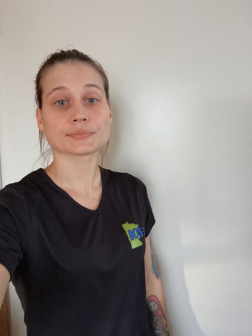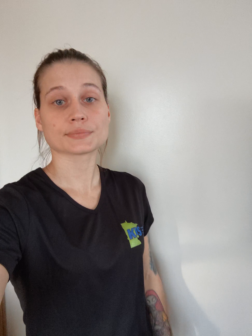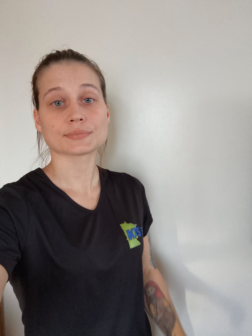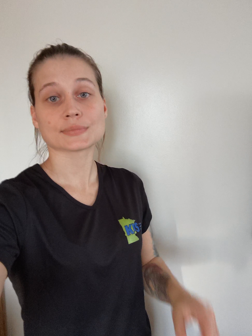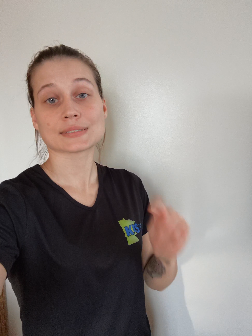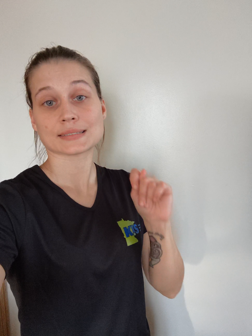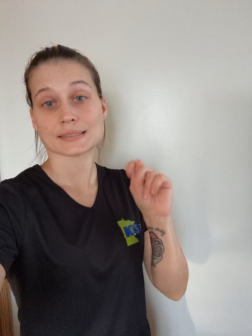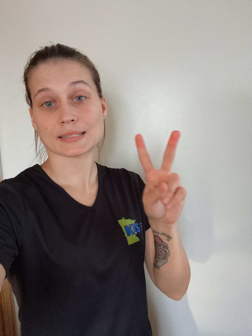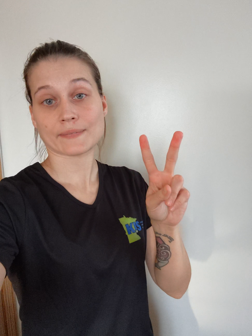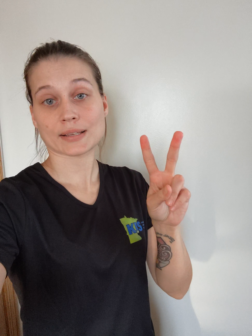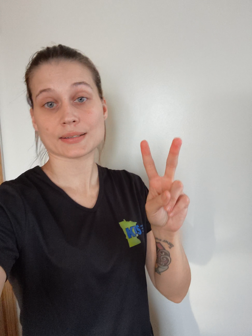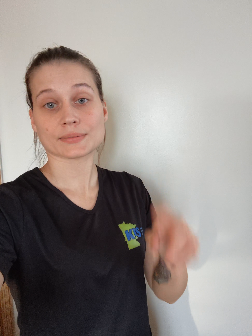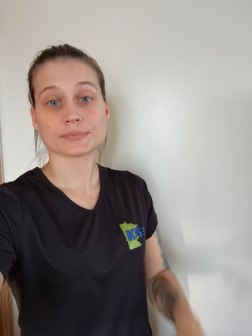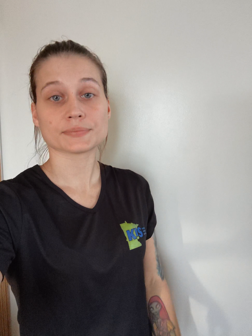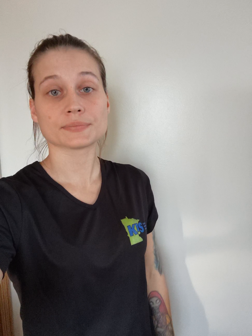TV